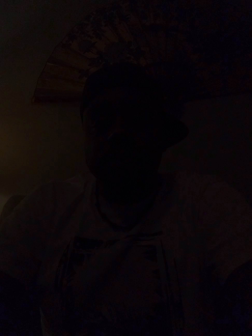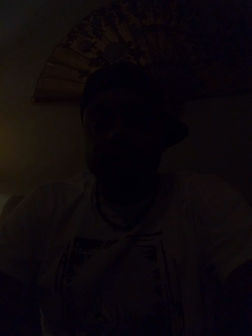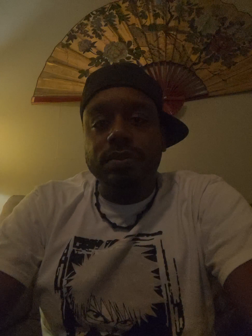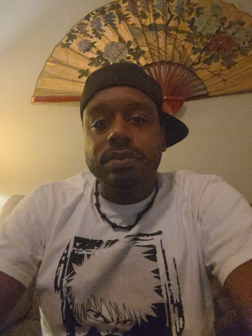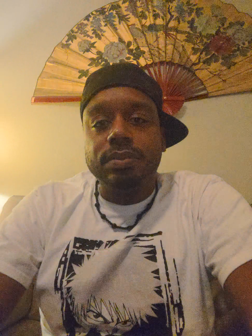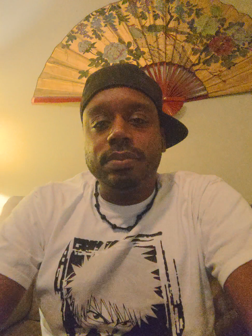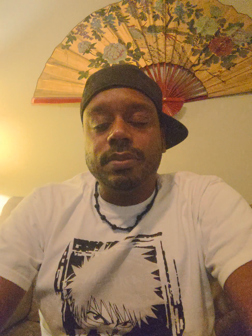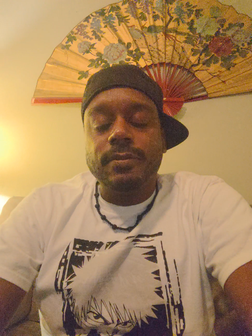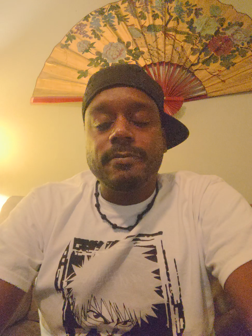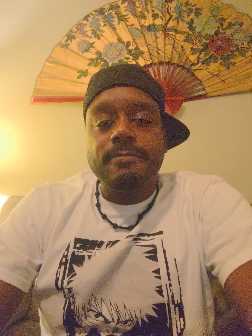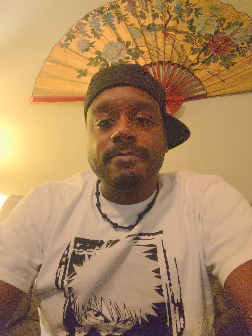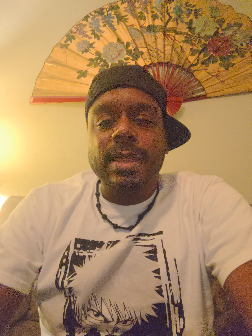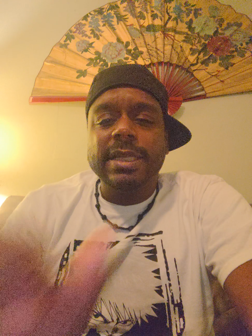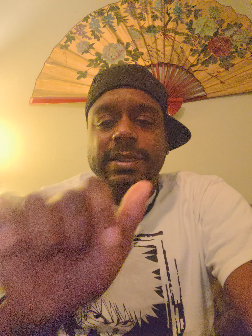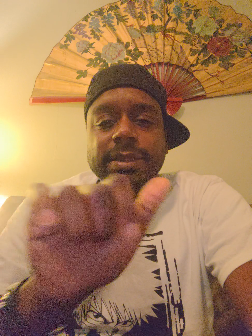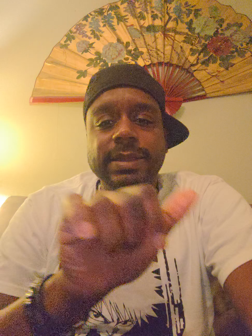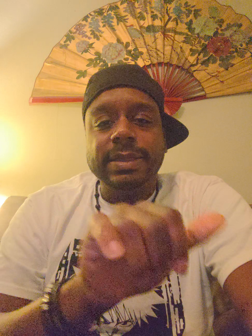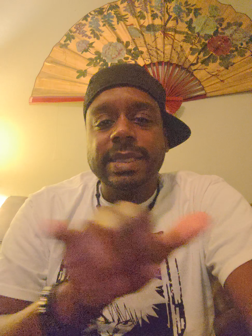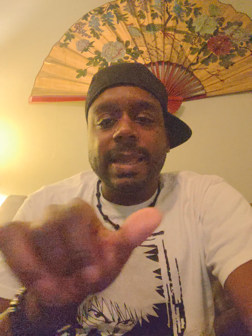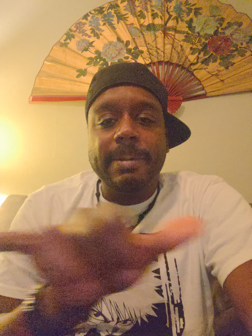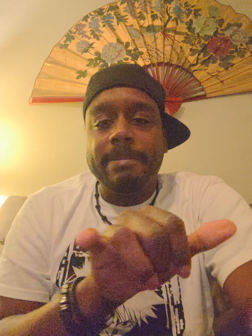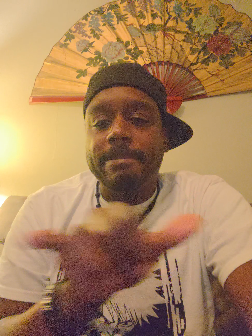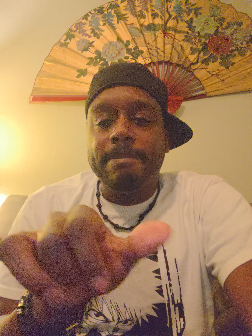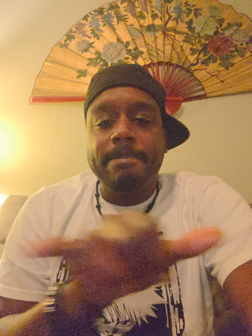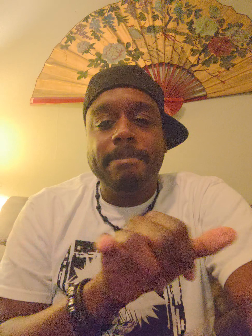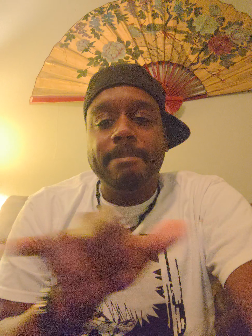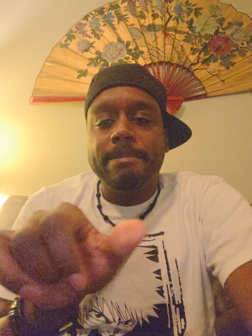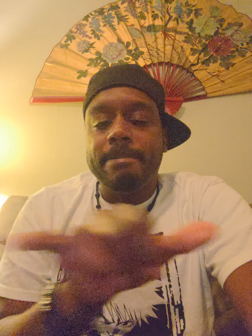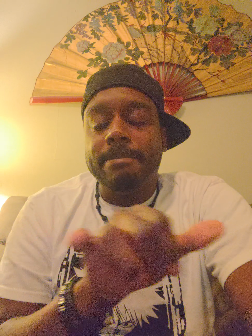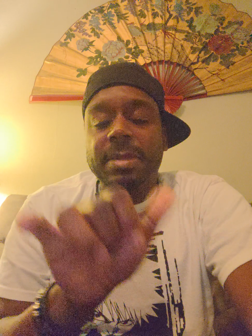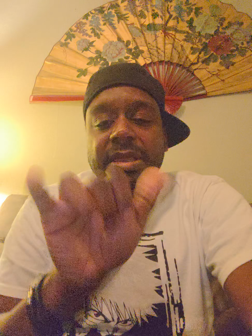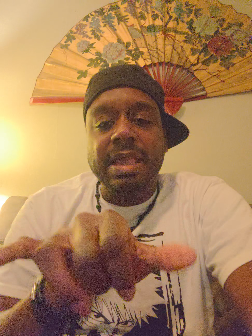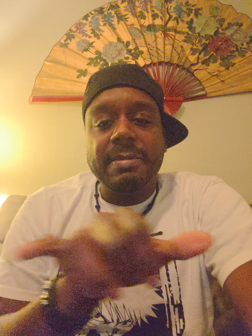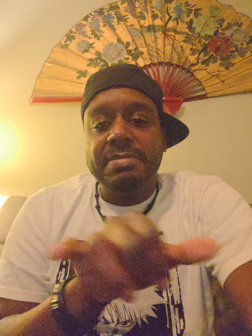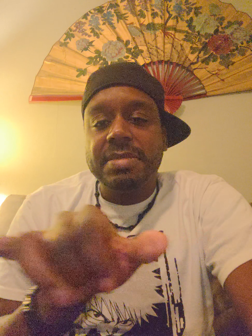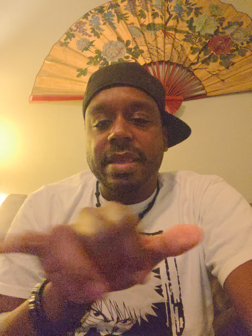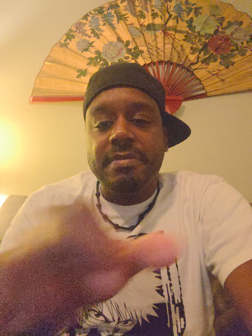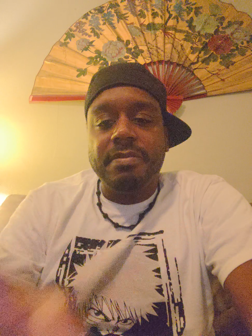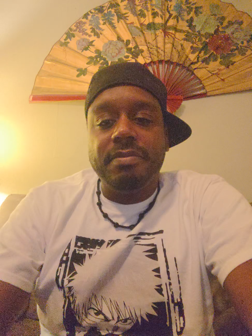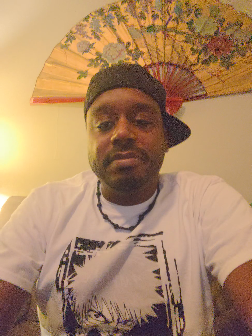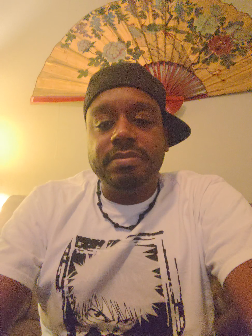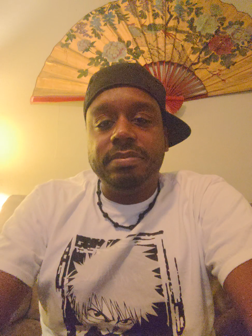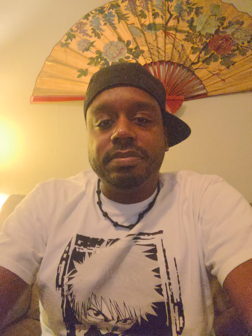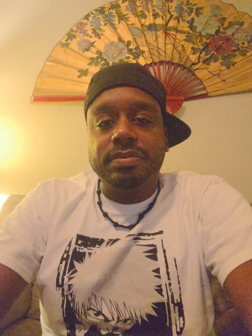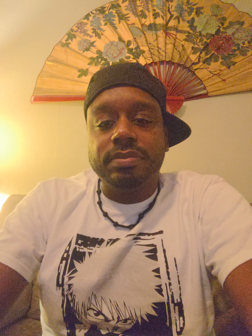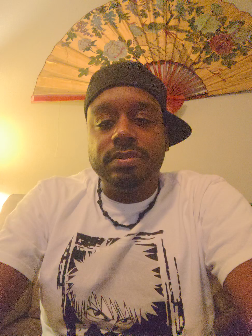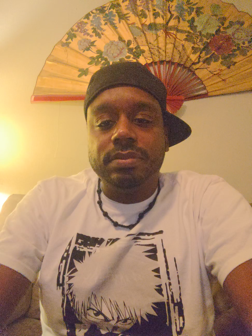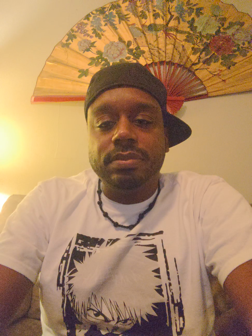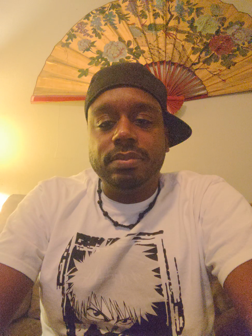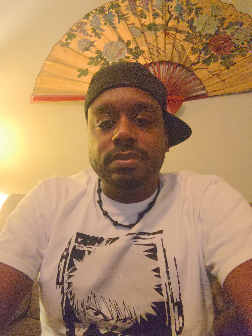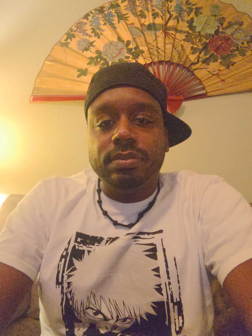same